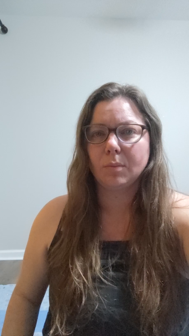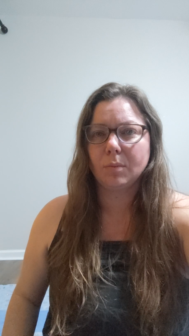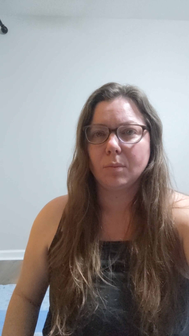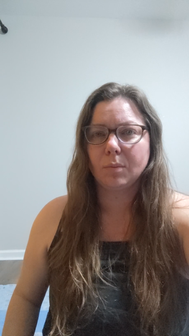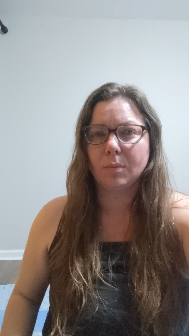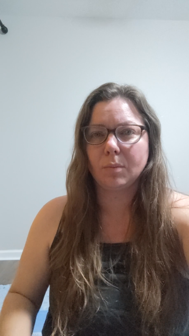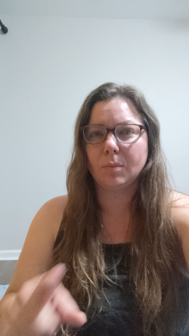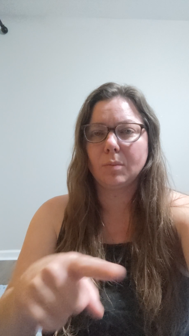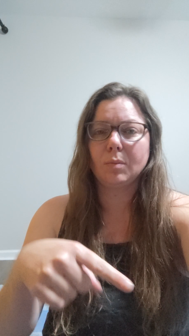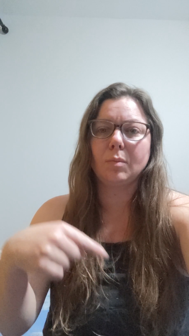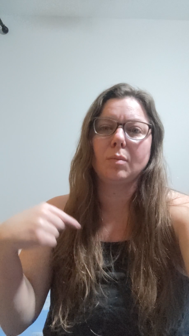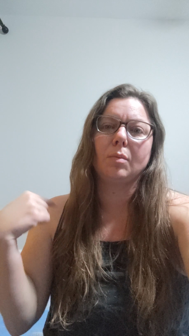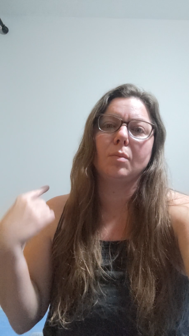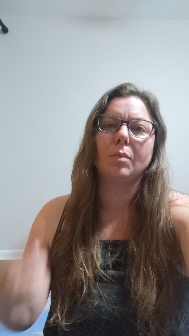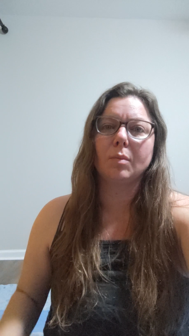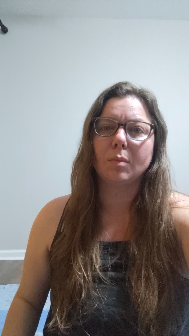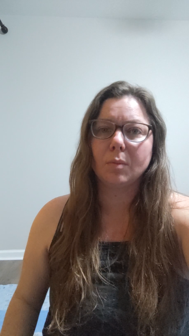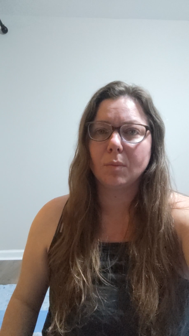long